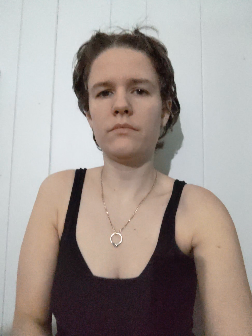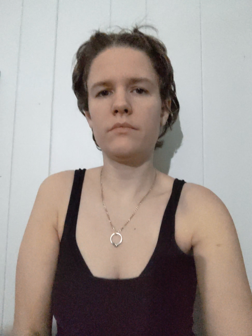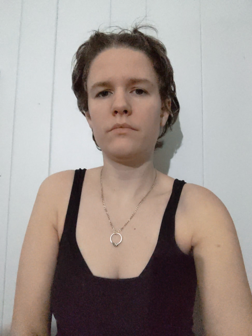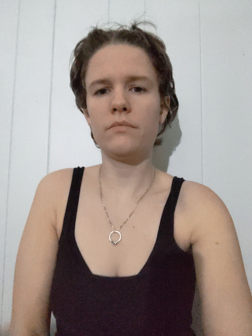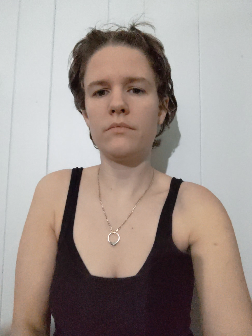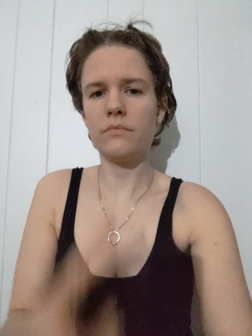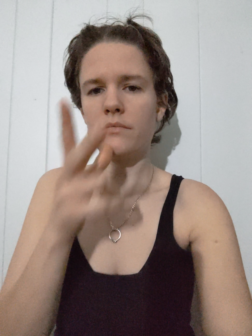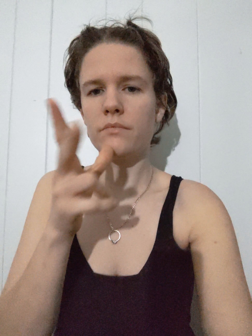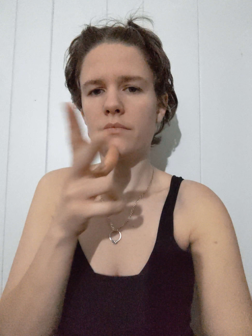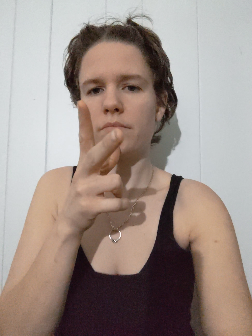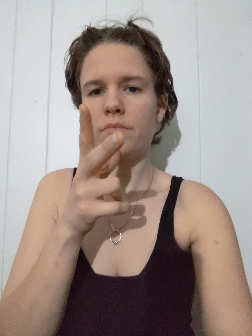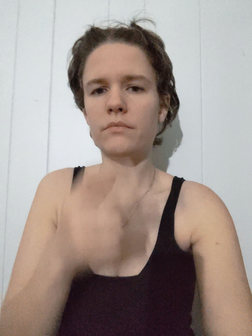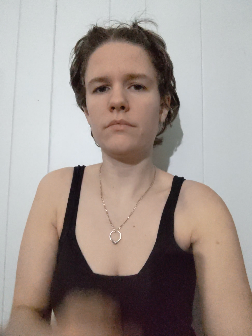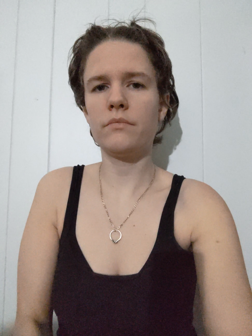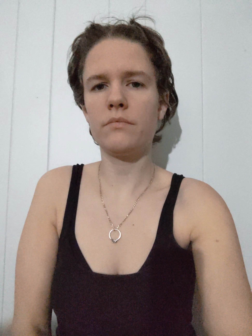hen